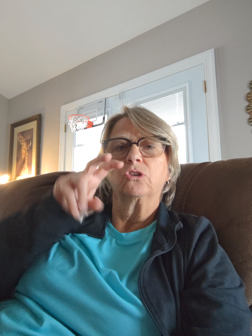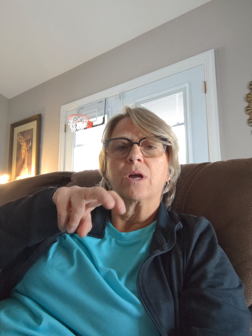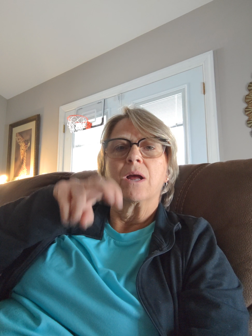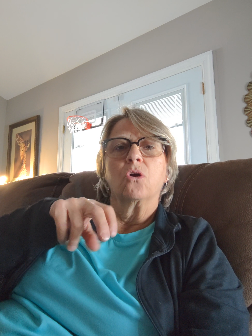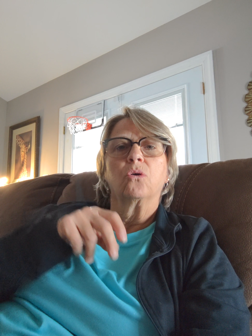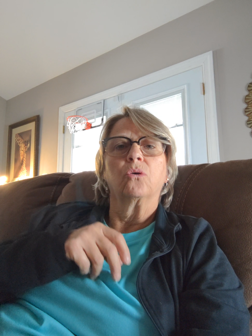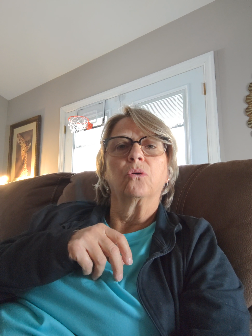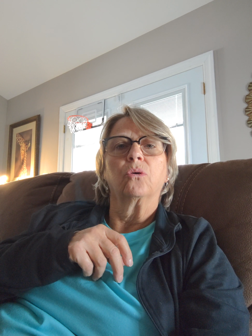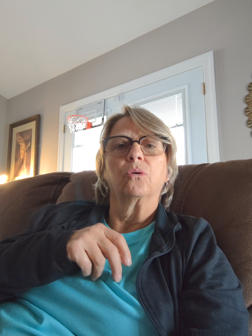chair